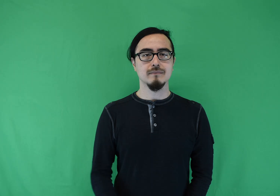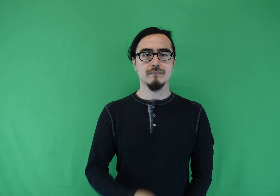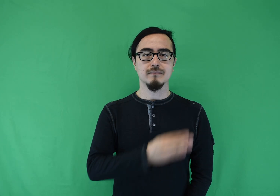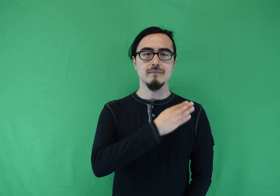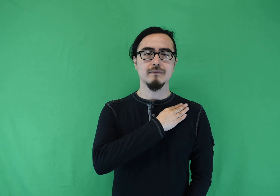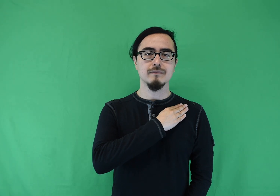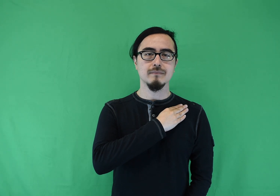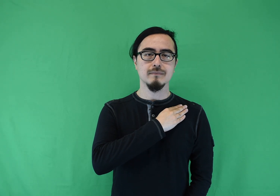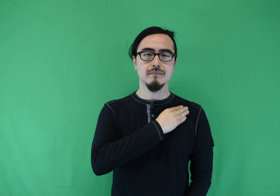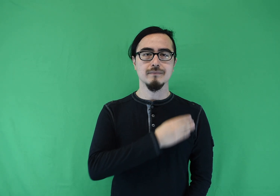bueno